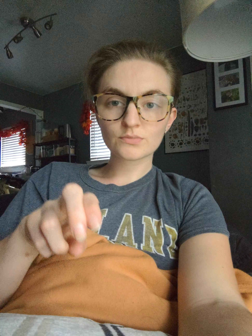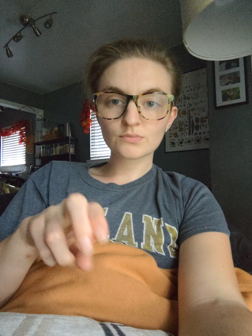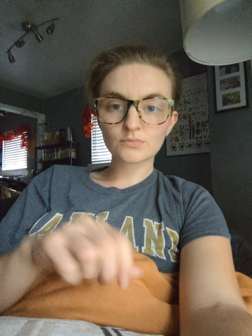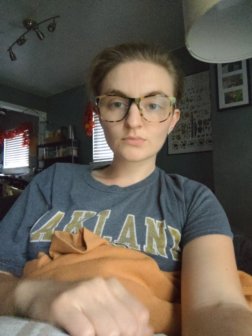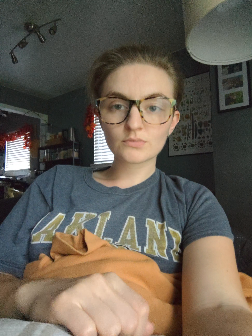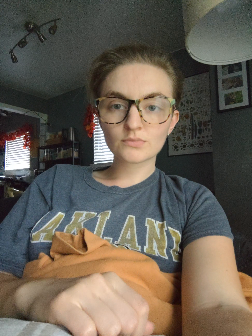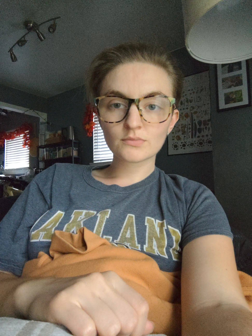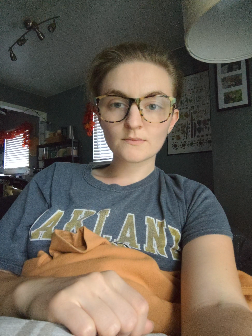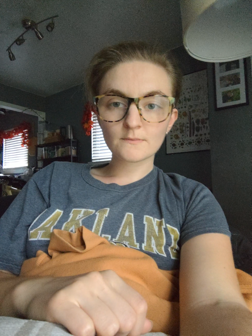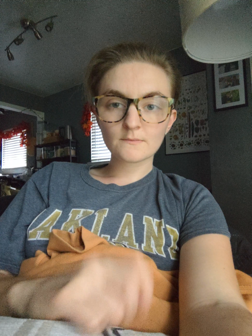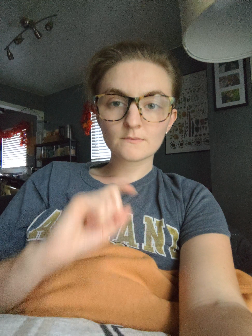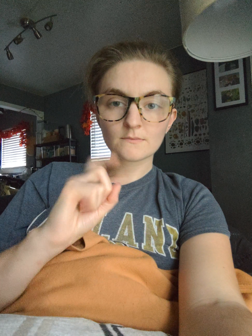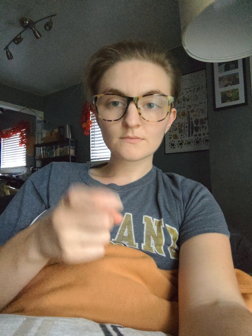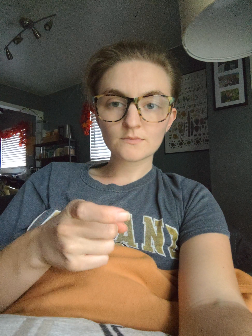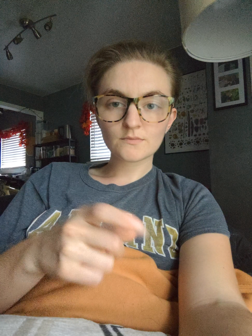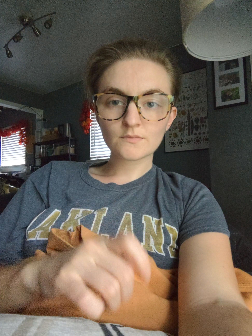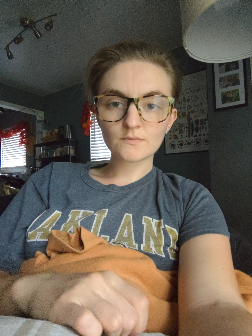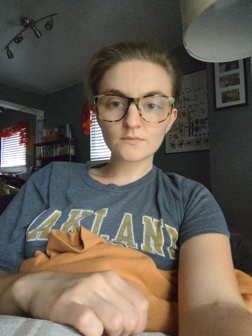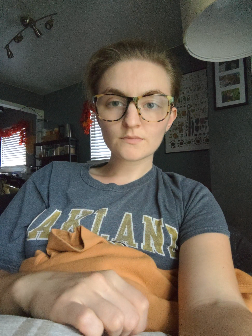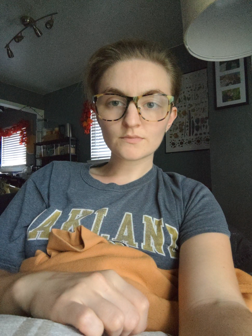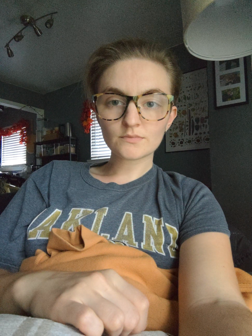present